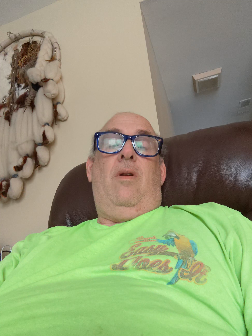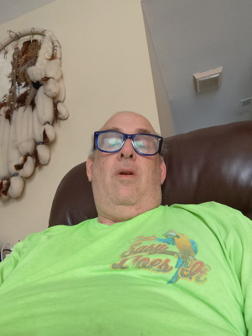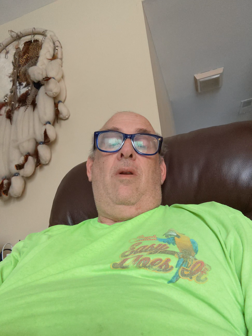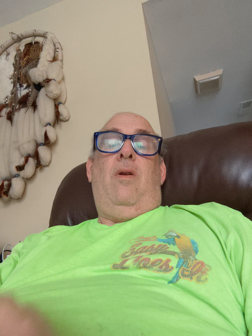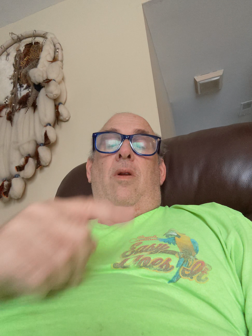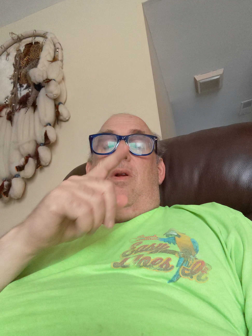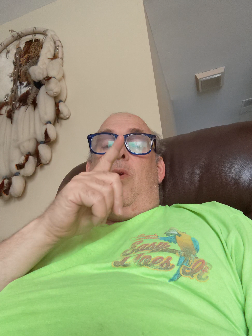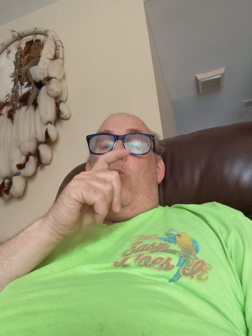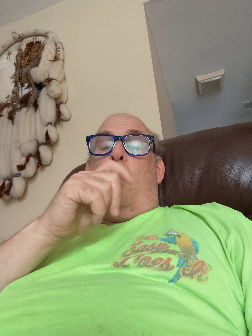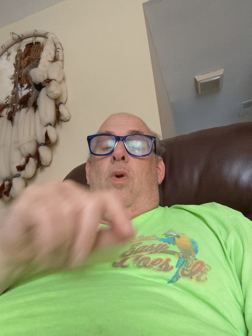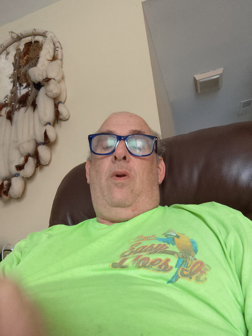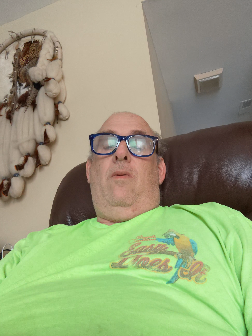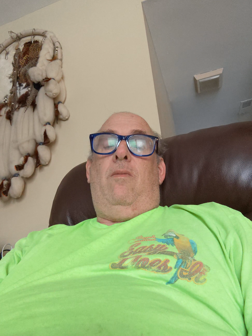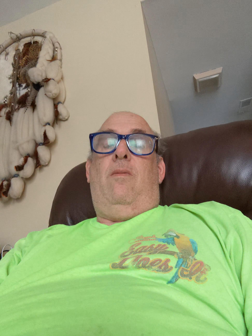who